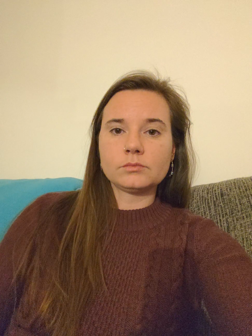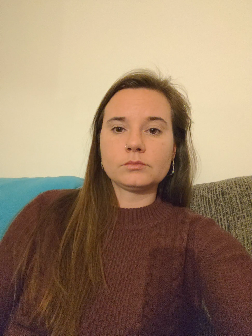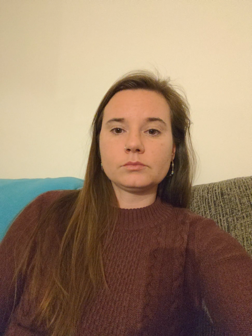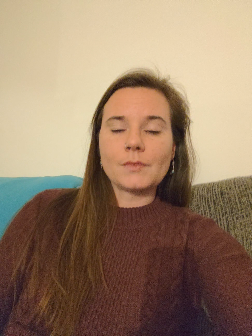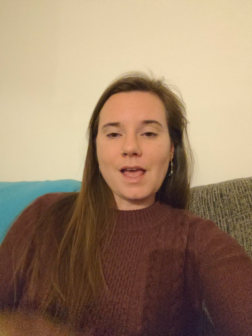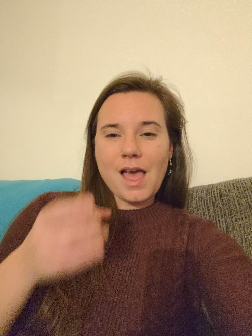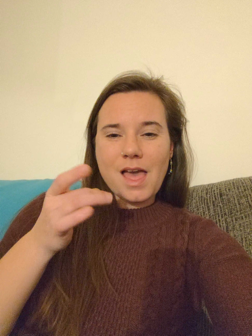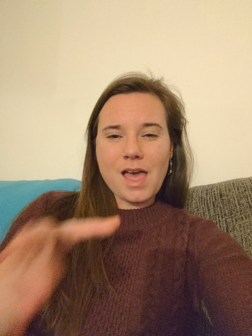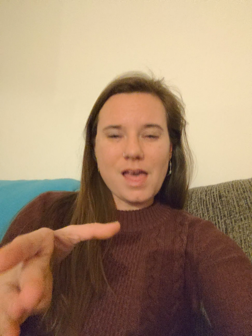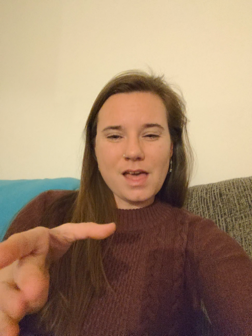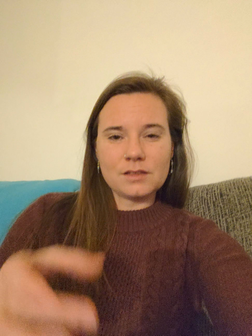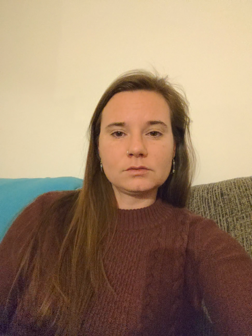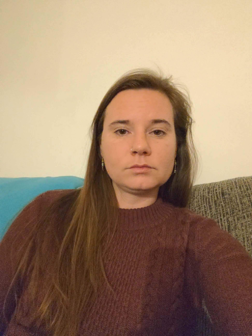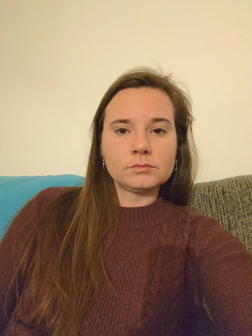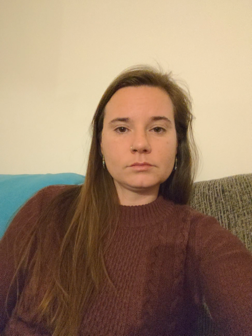hate